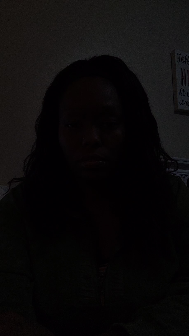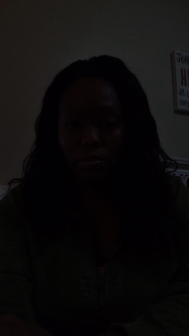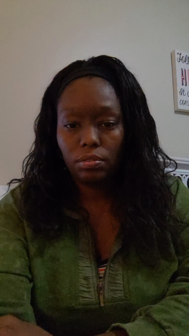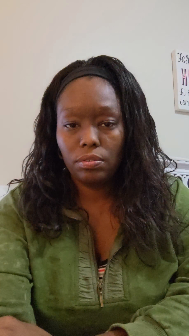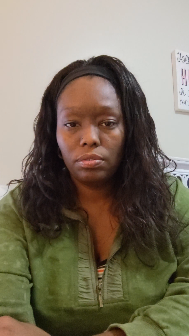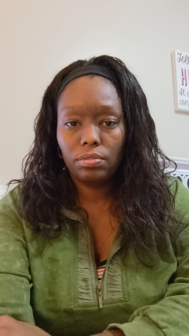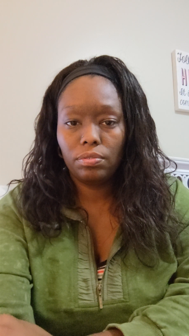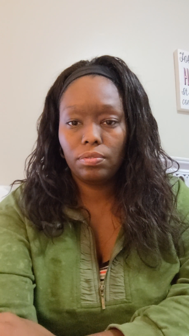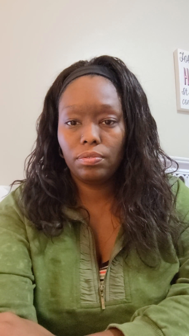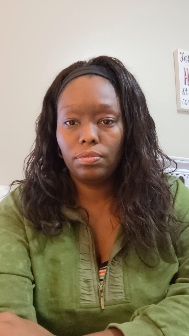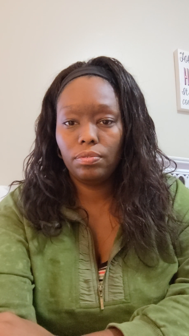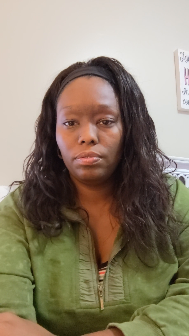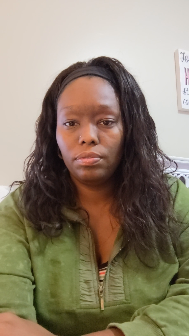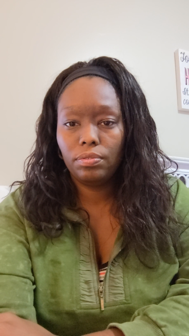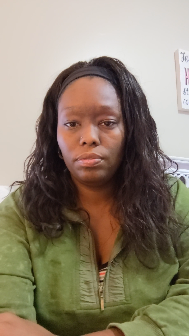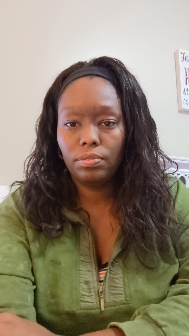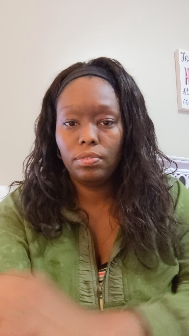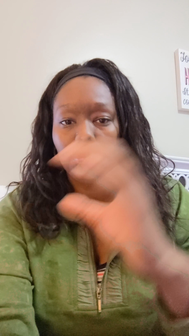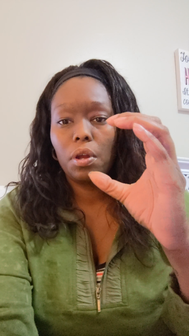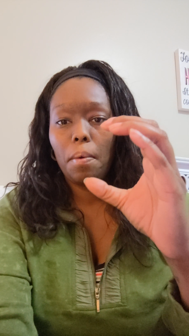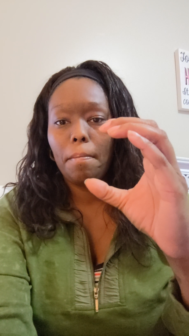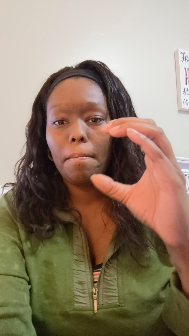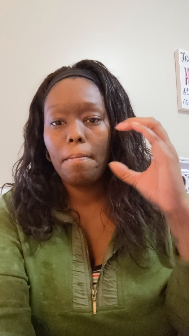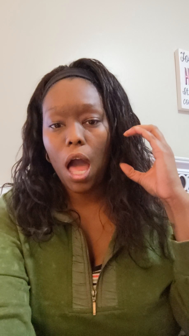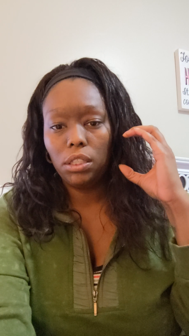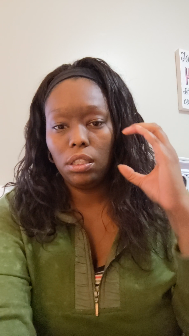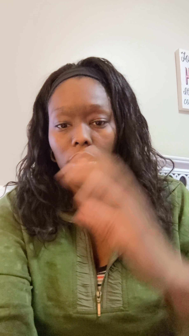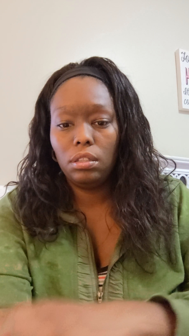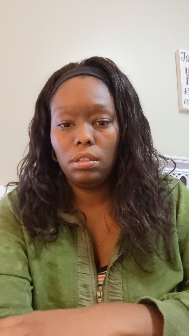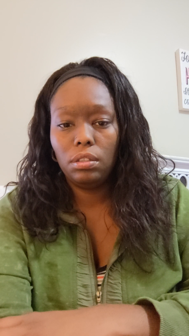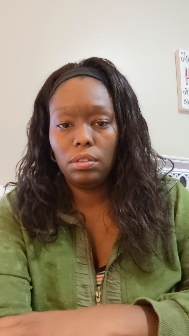bus